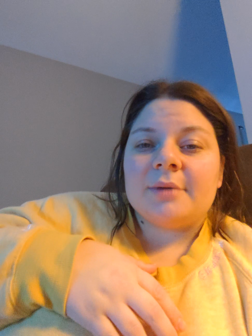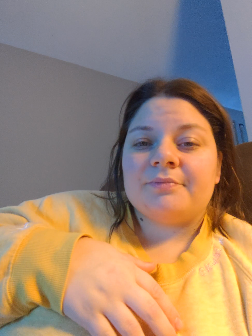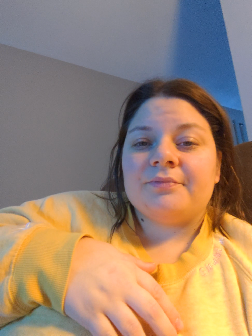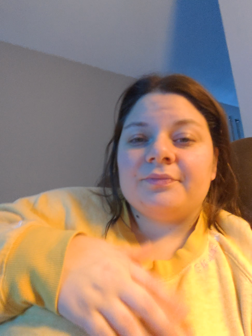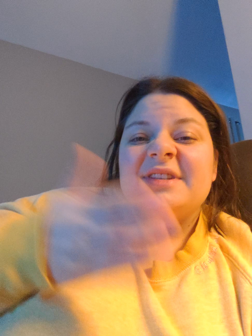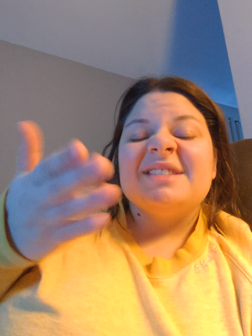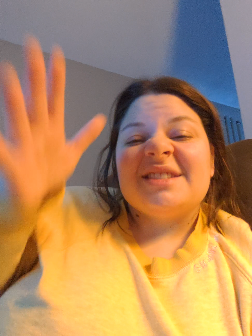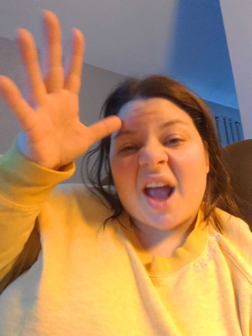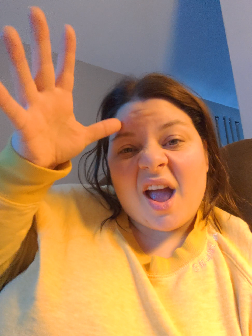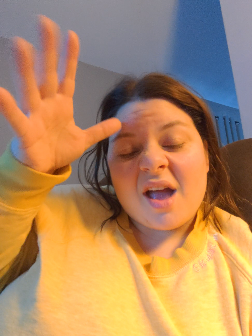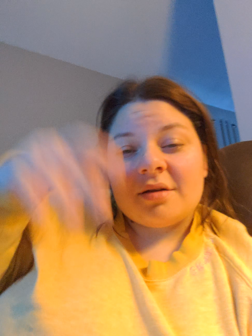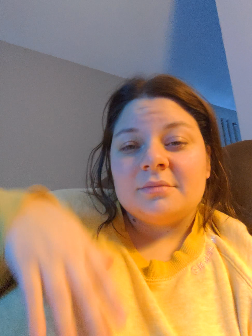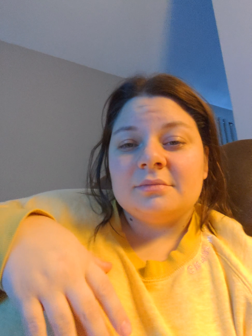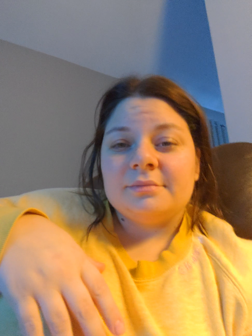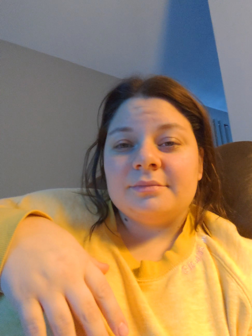dad